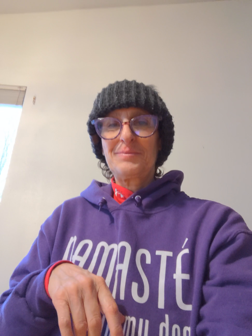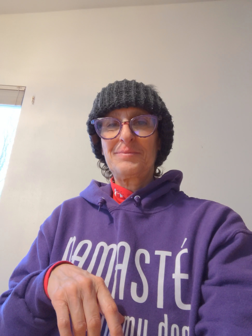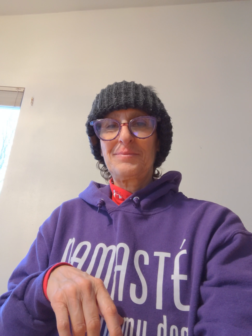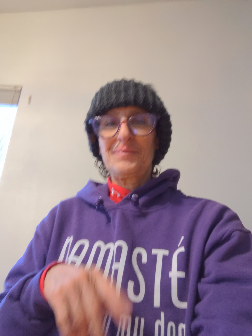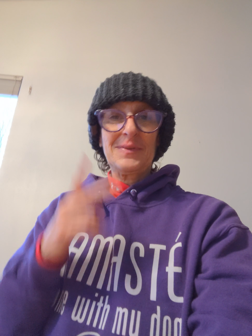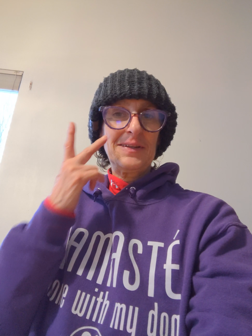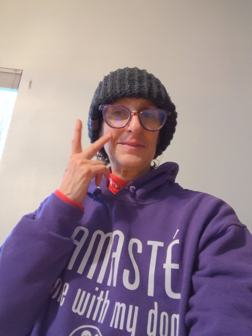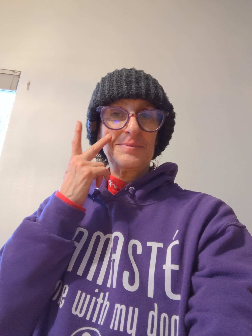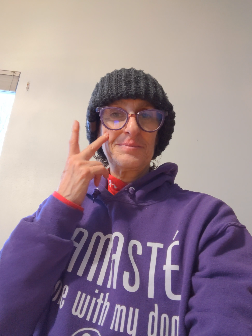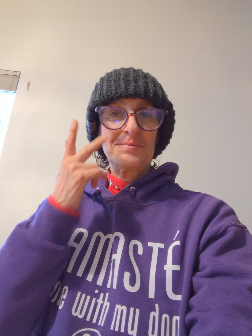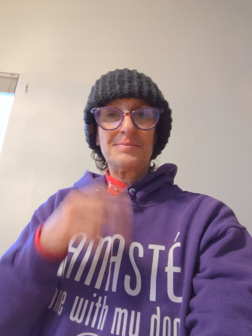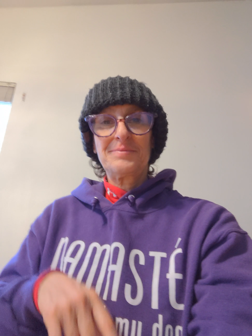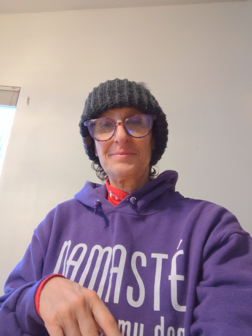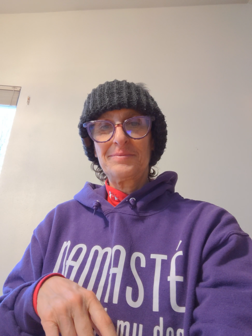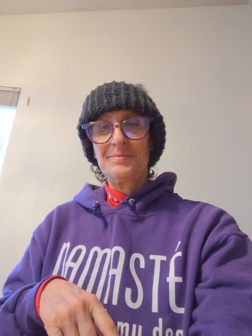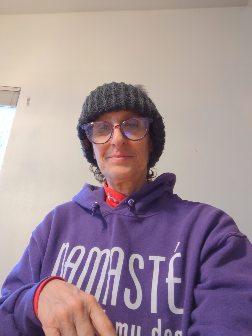see